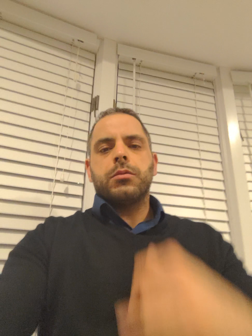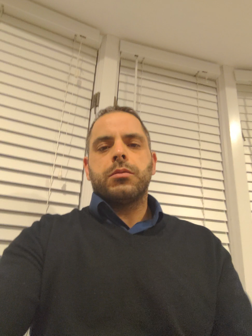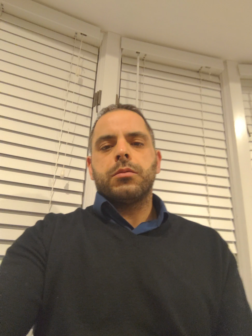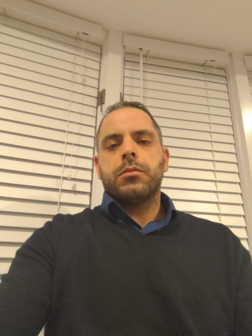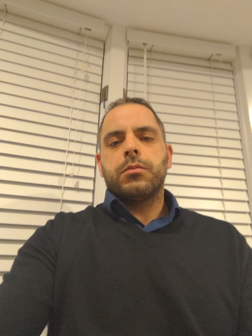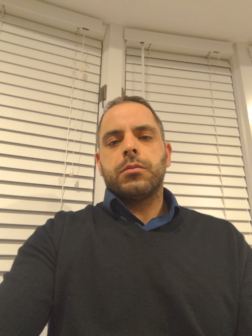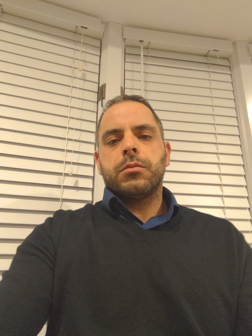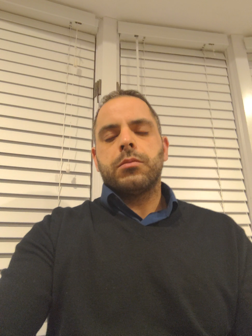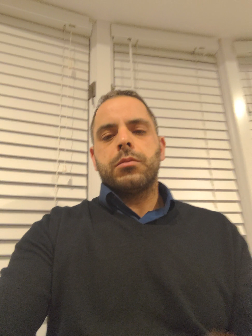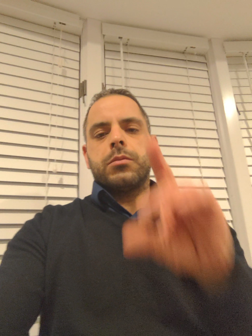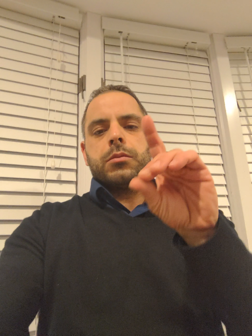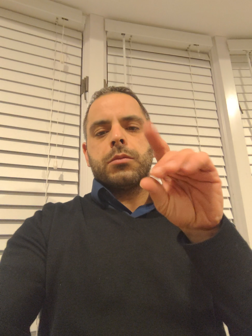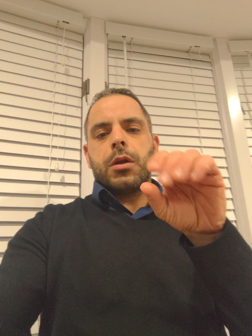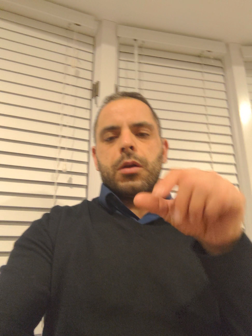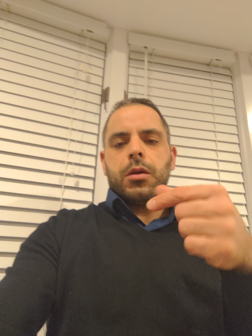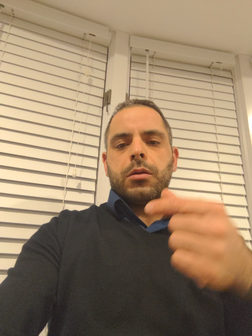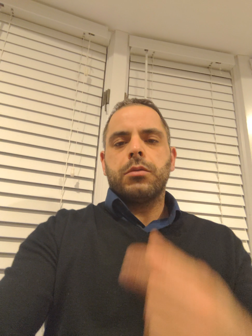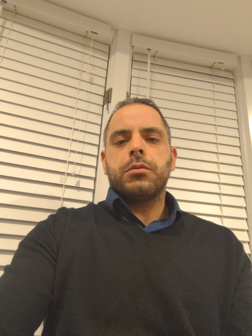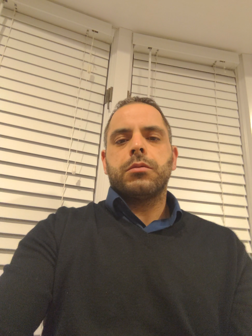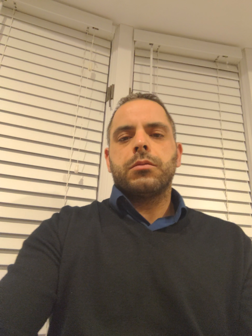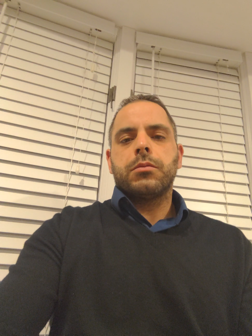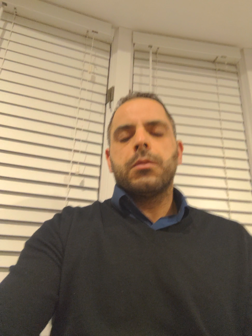dog